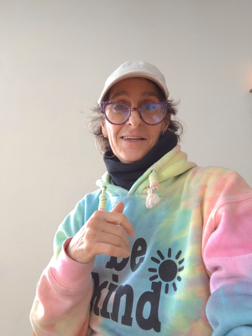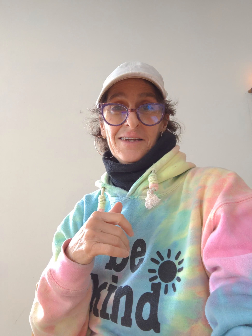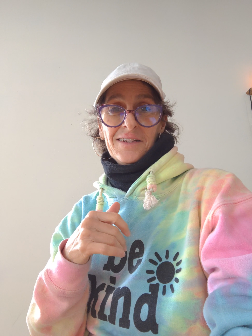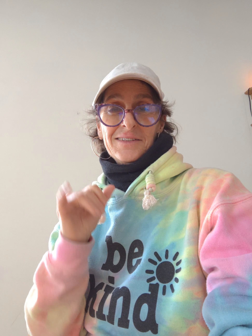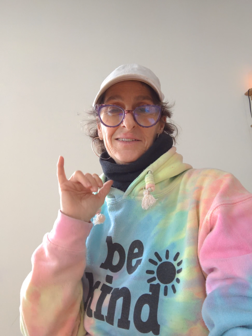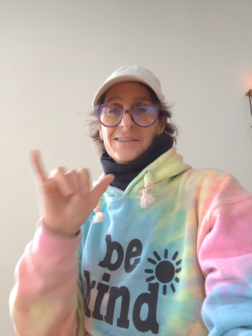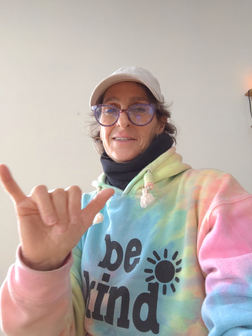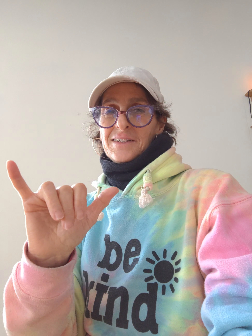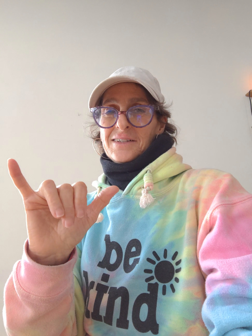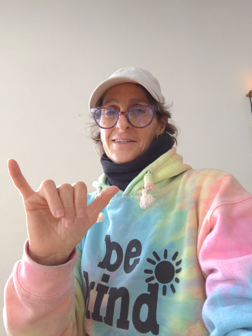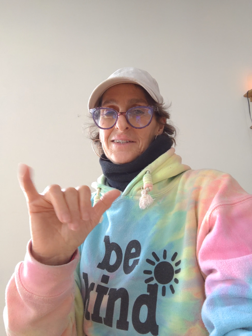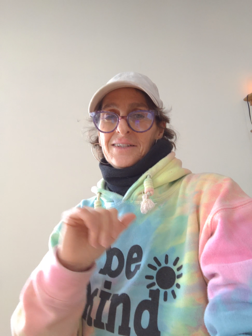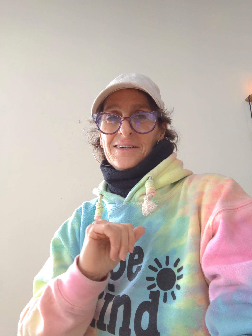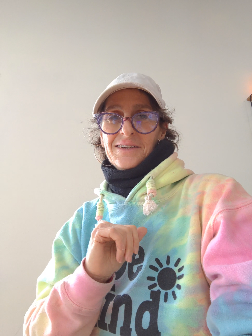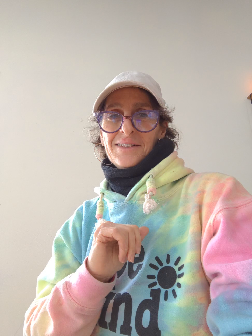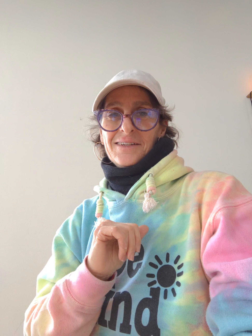stay